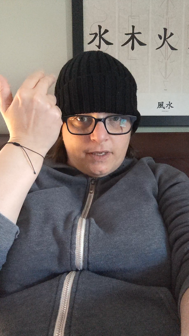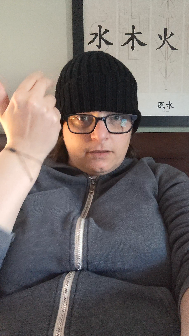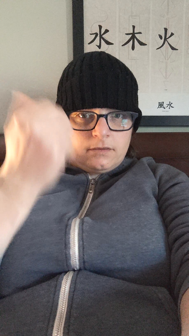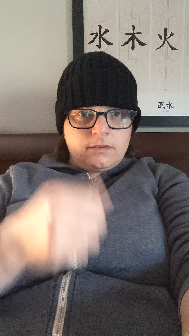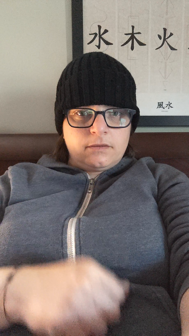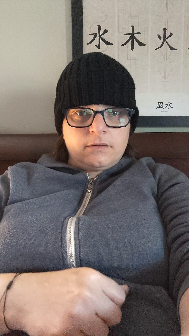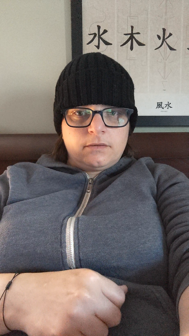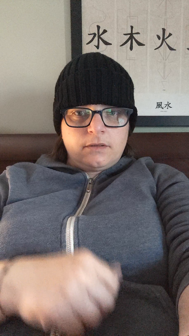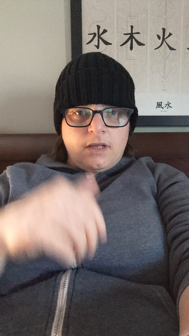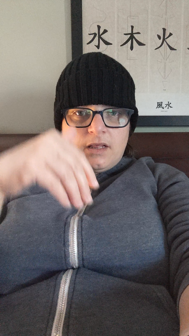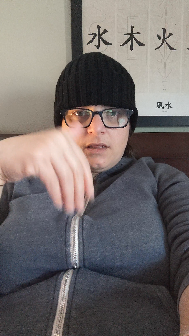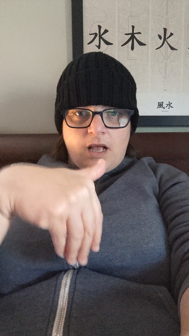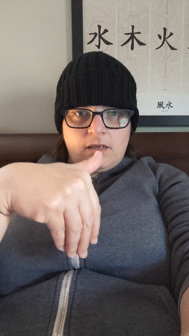night night